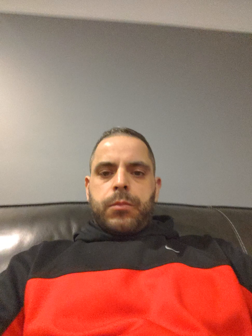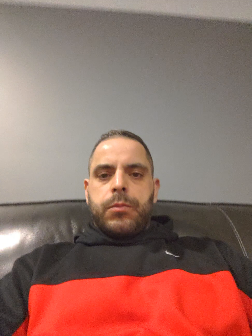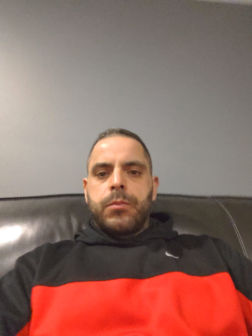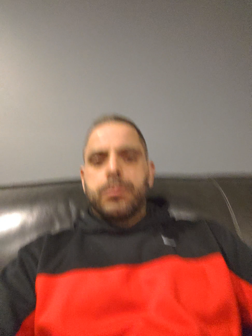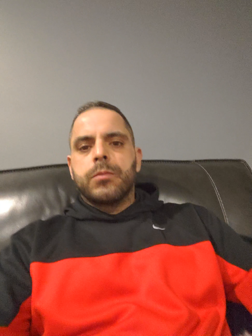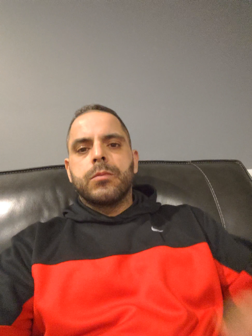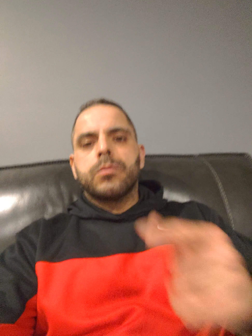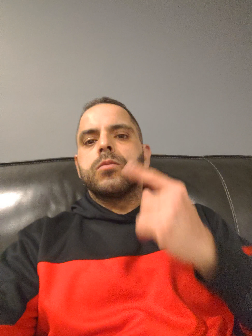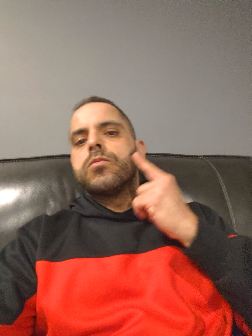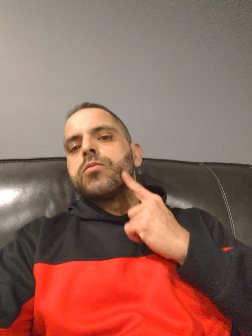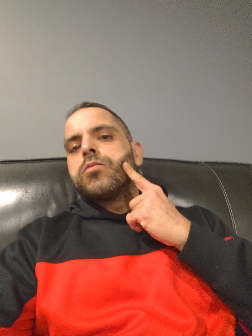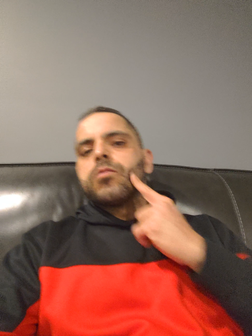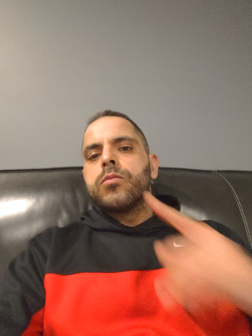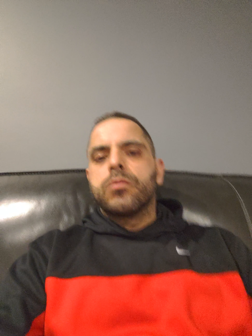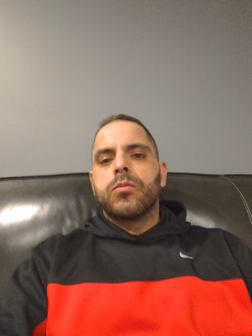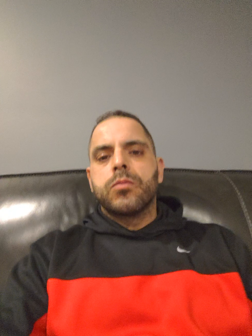cheek